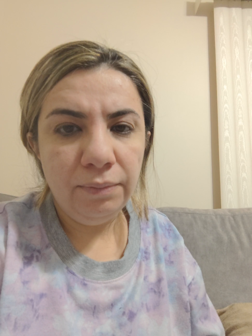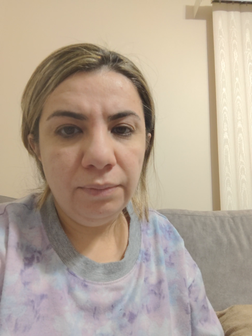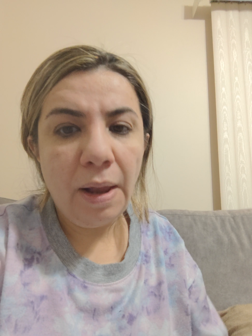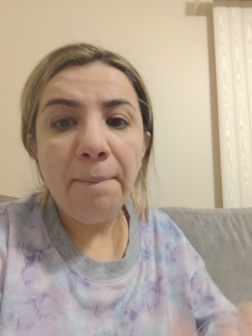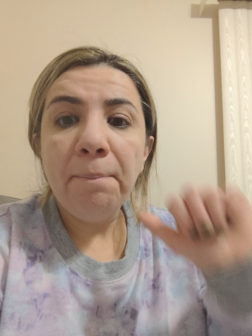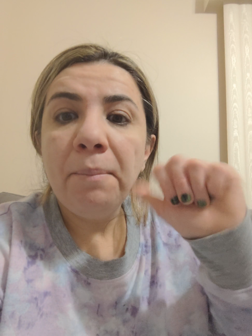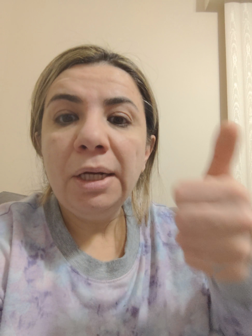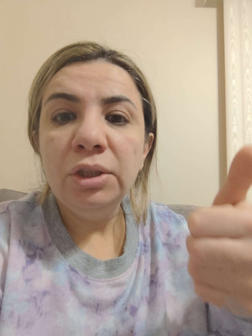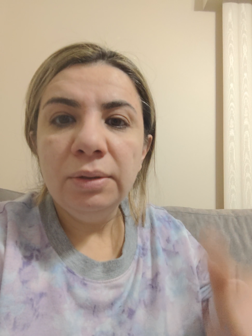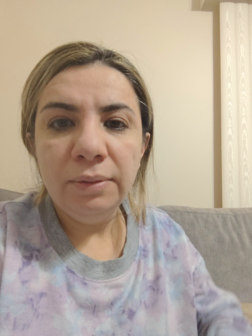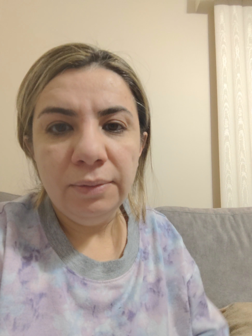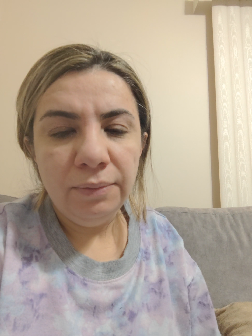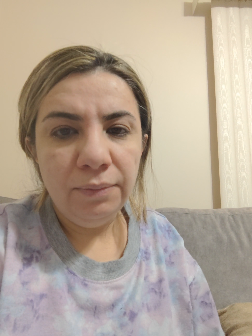tomorrow